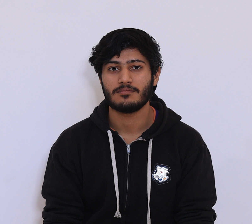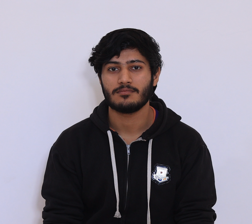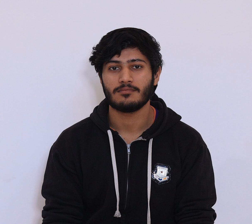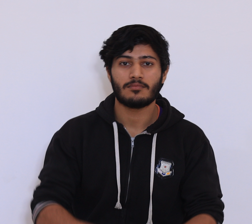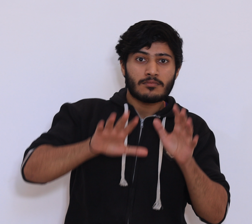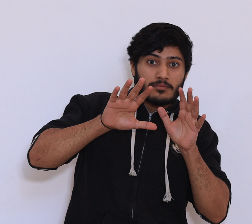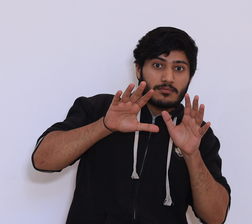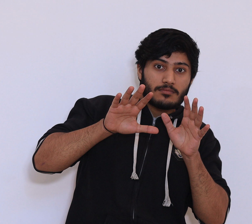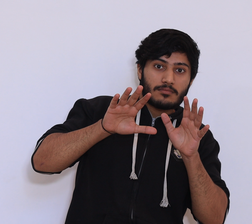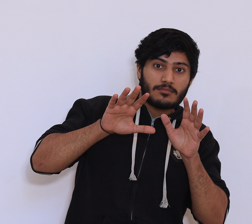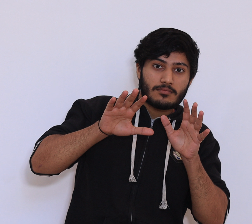scared